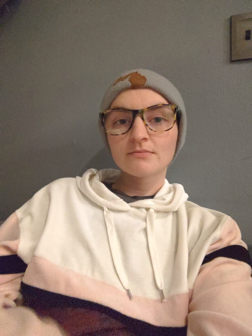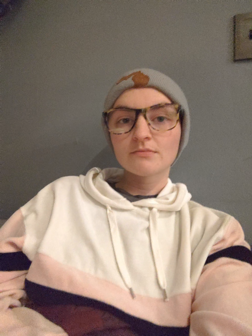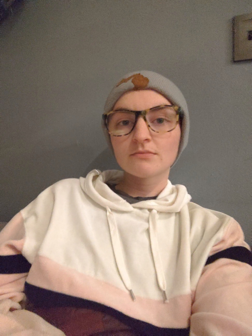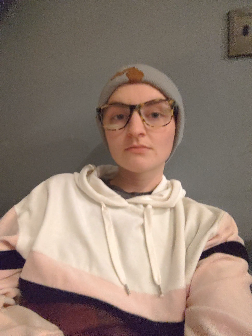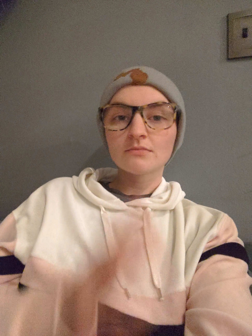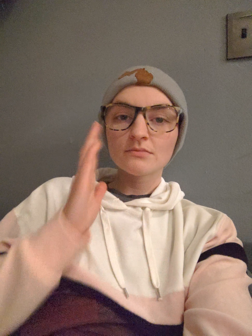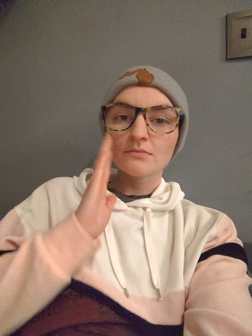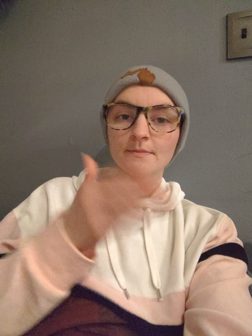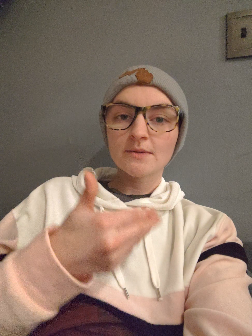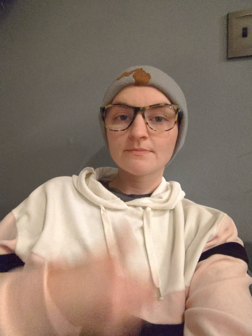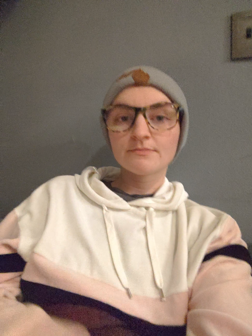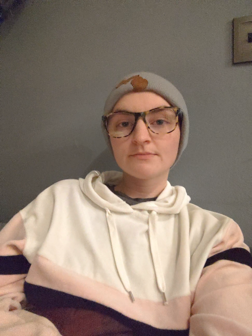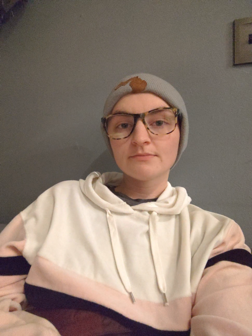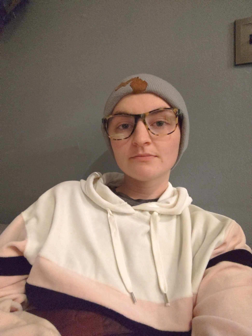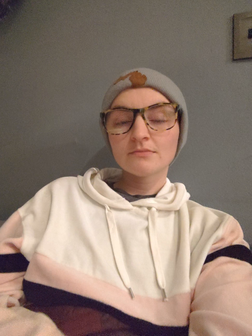bedroom